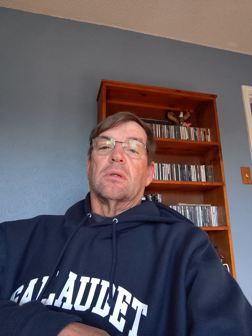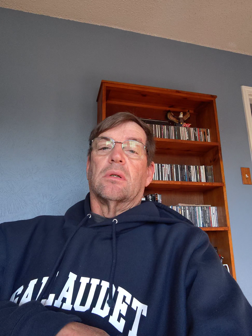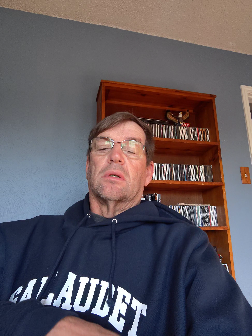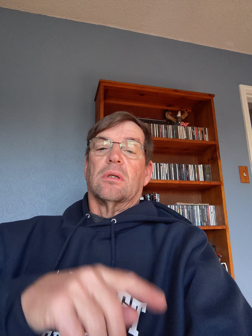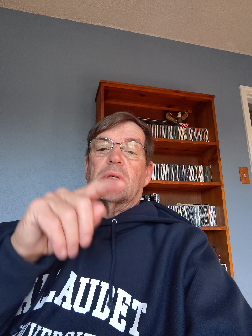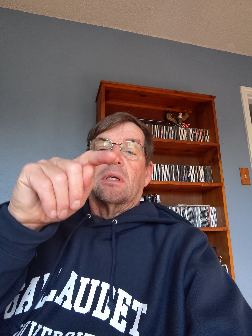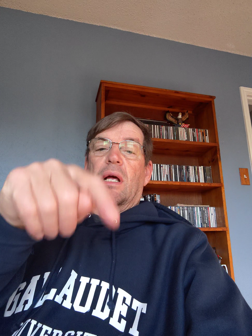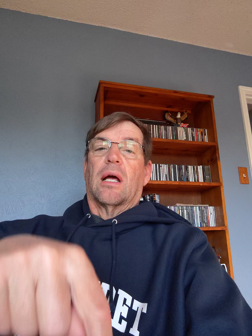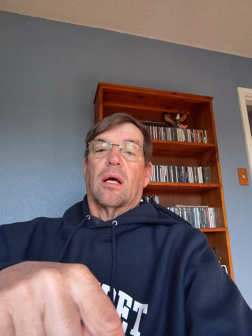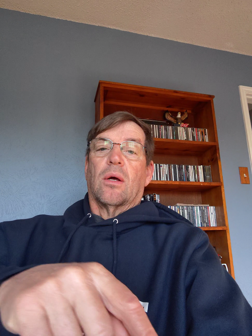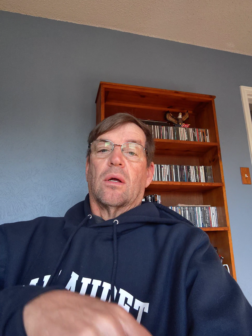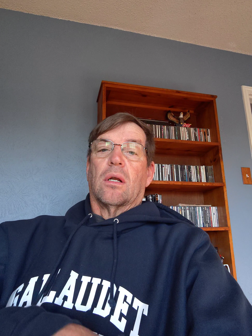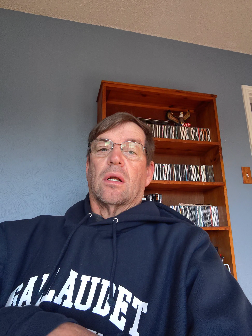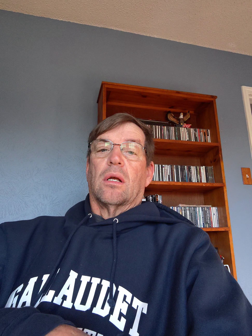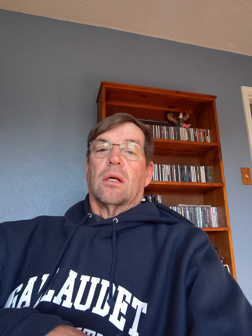down